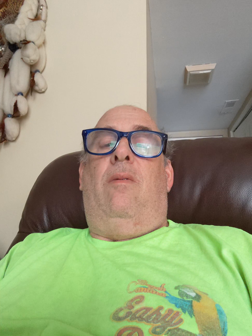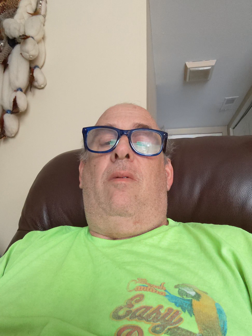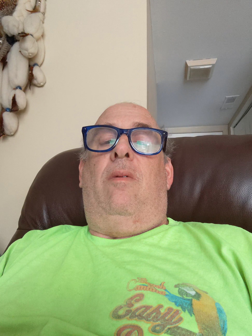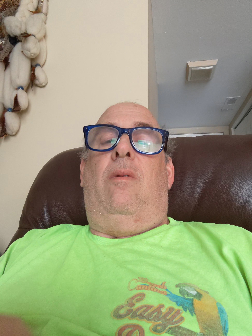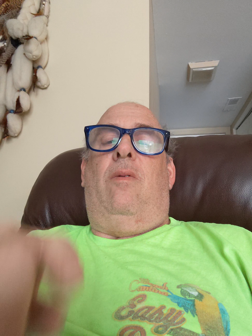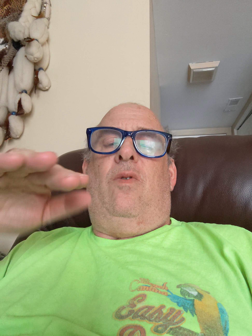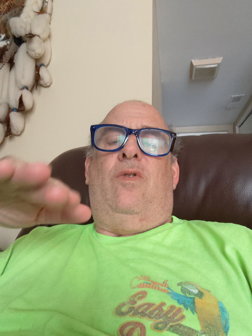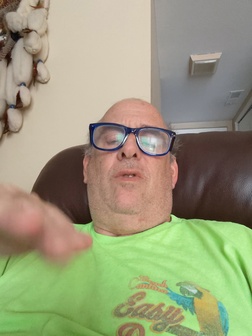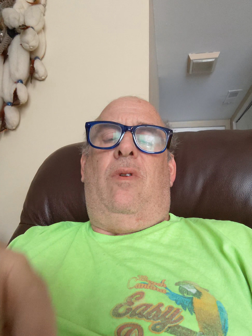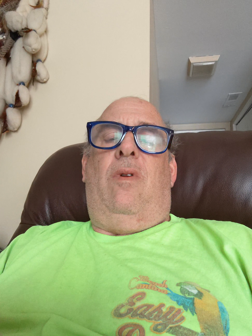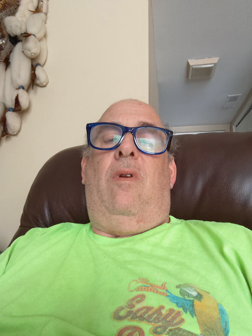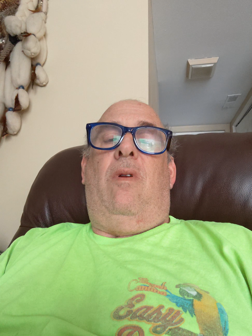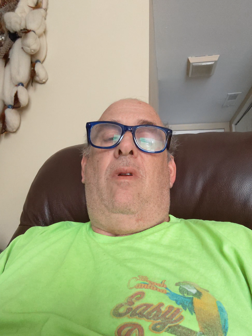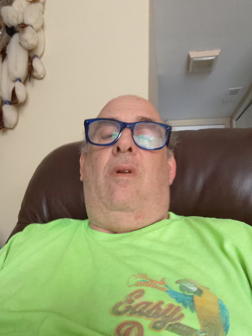child